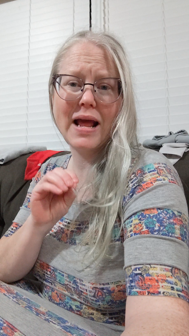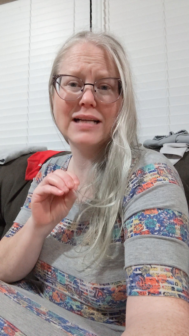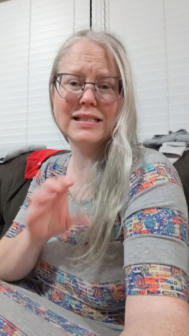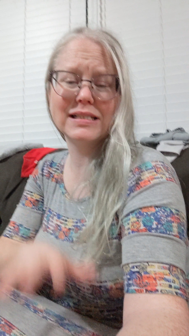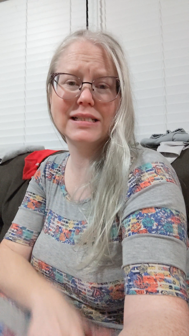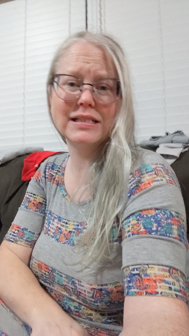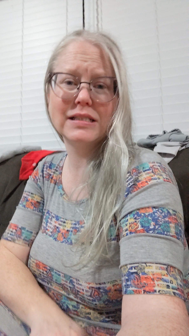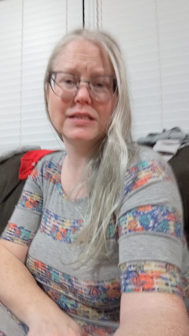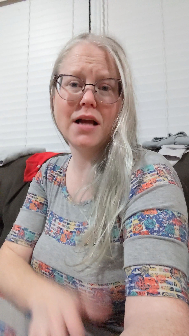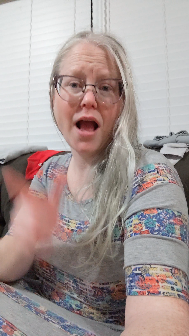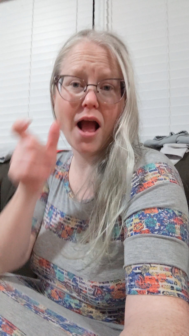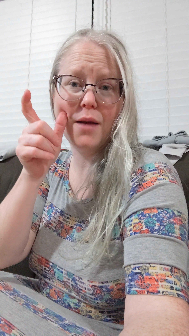camera